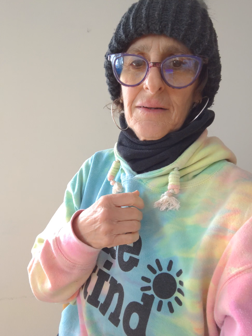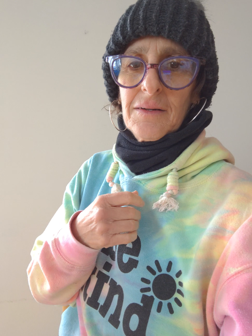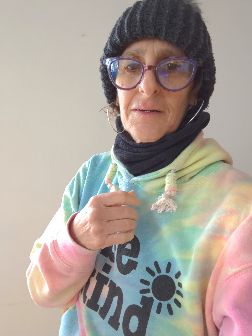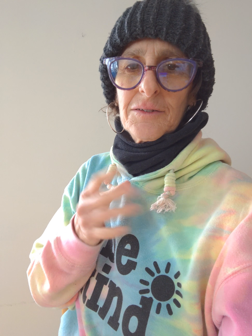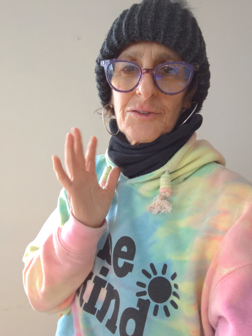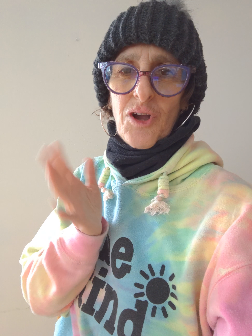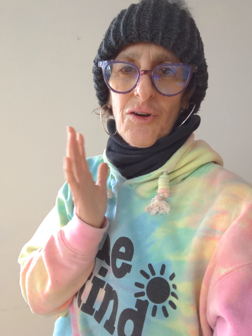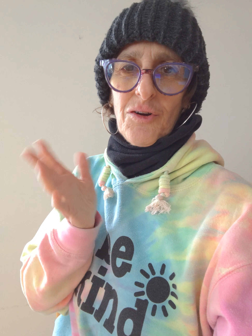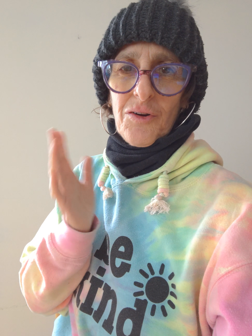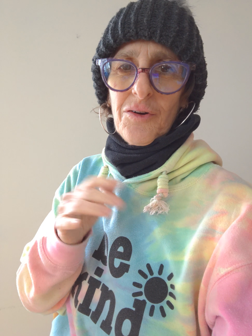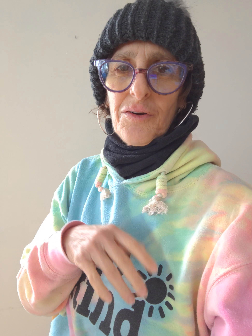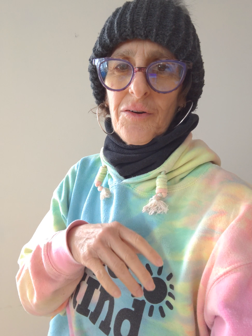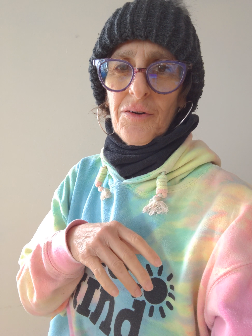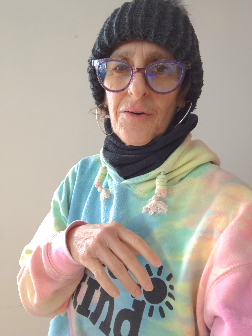talk